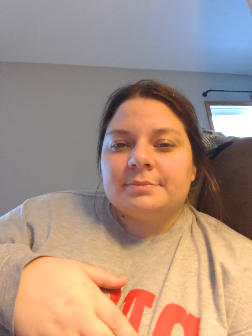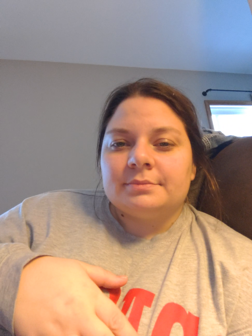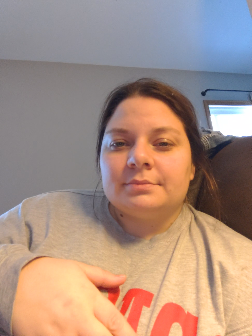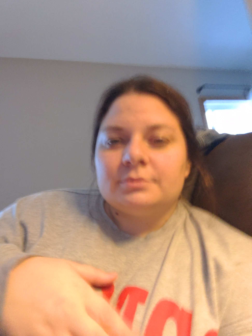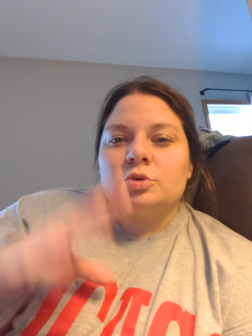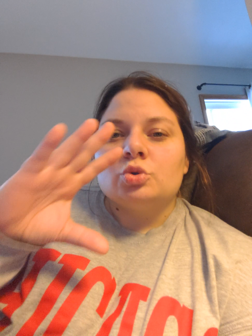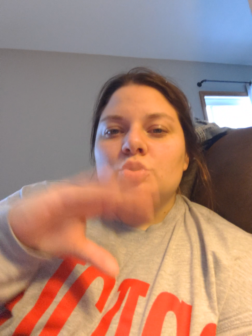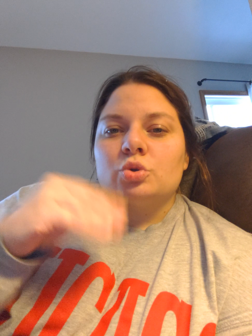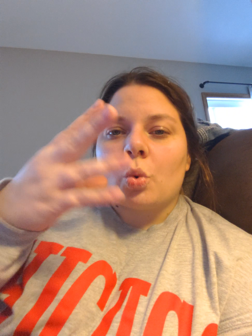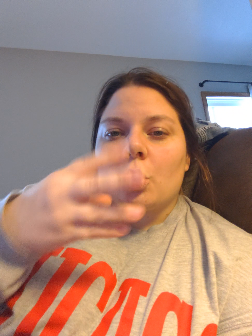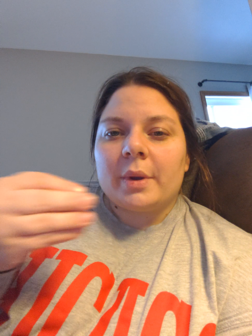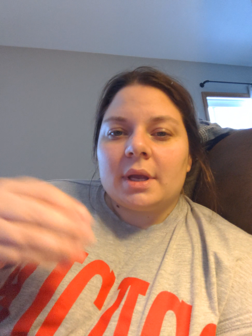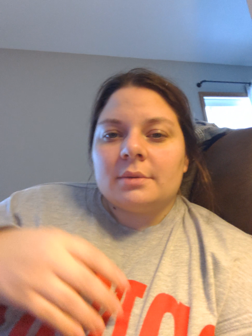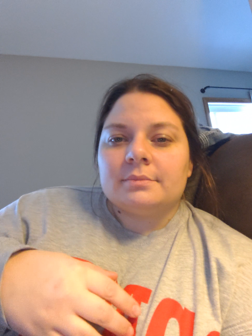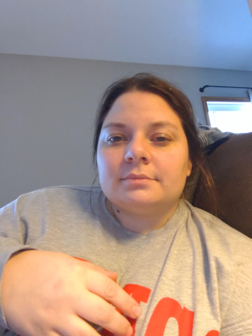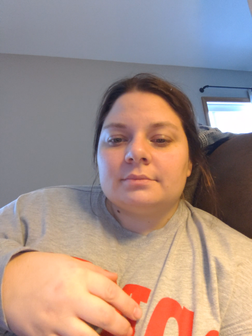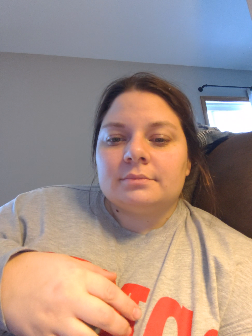story